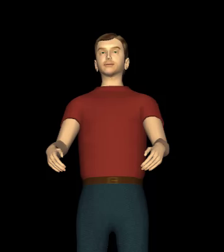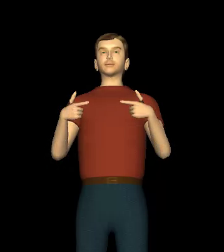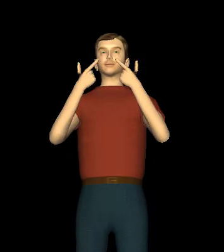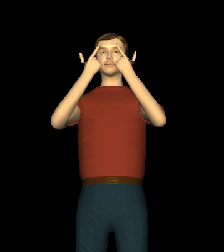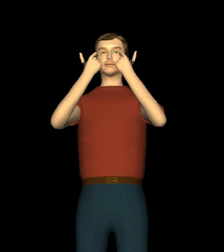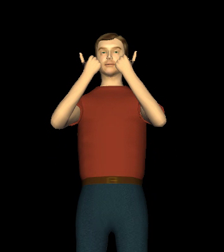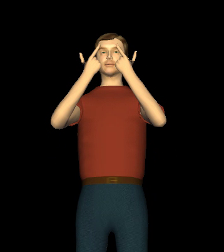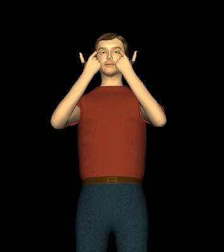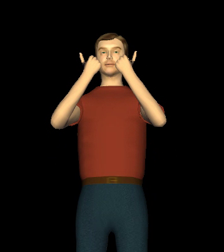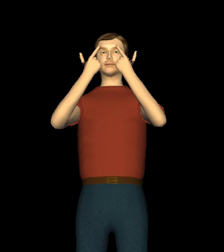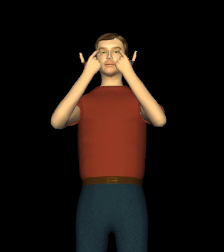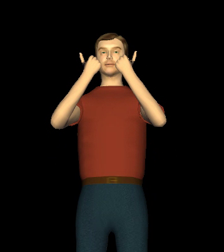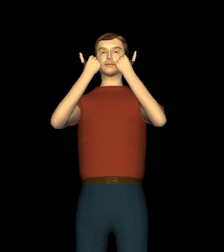يبكي